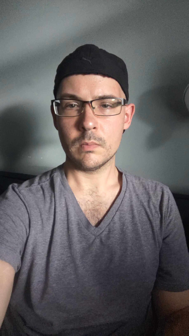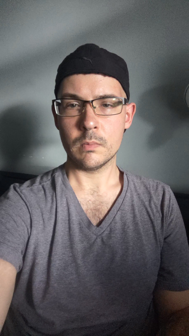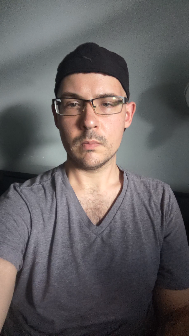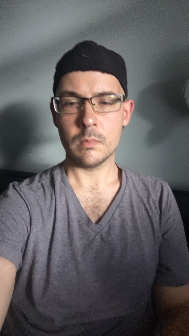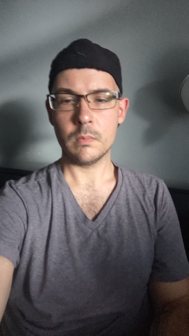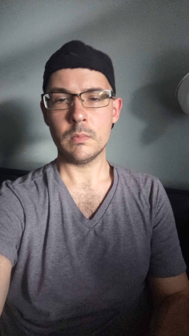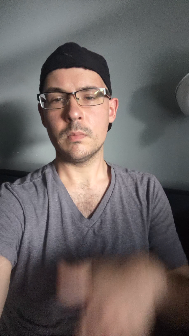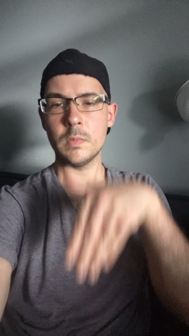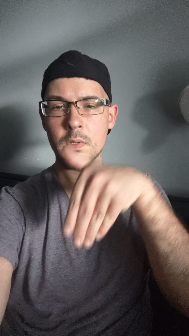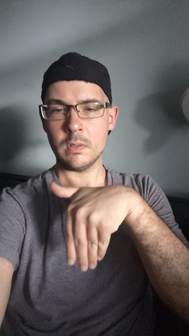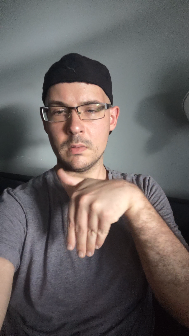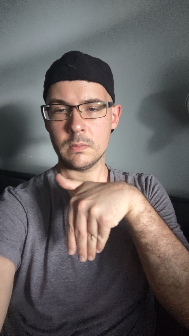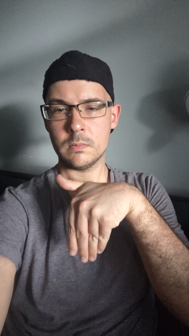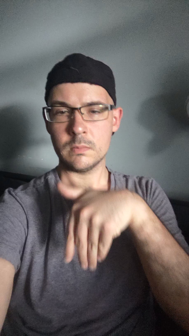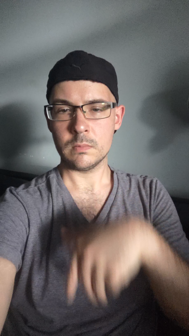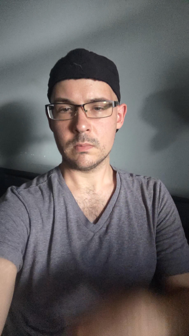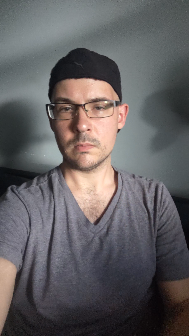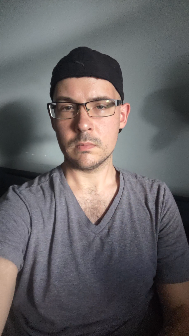night night